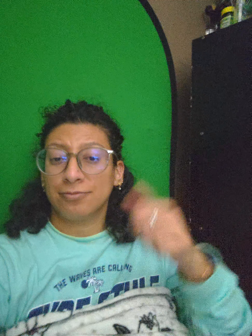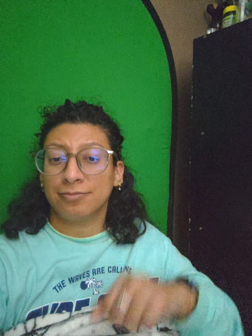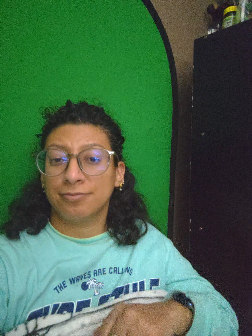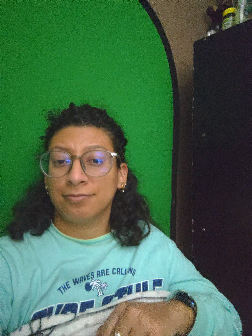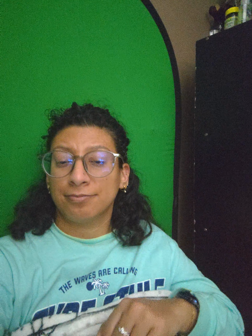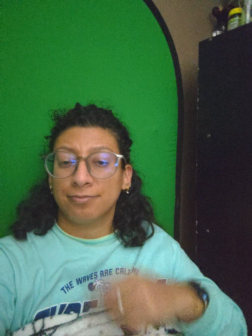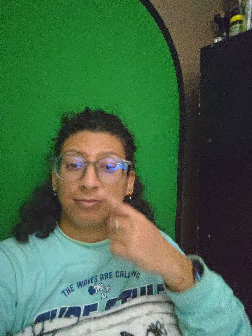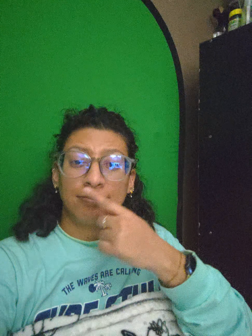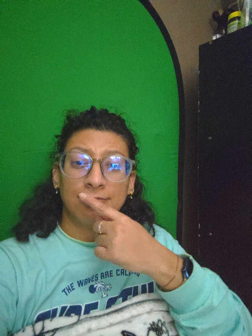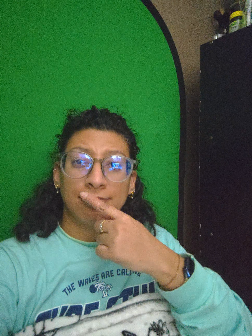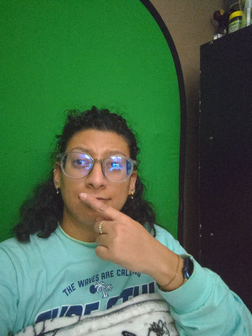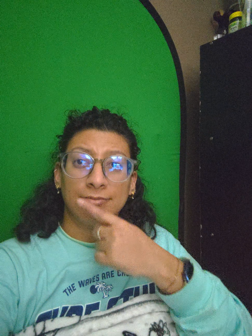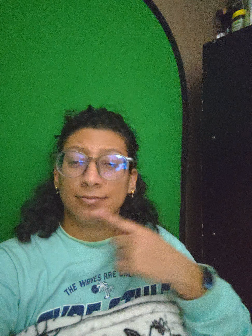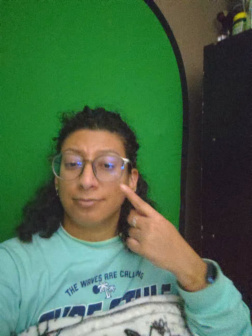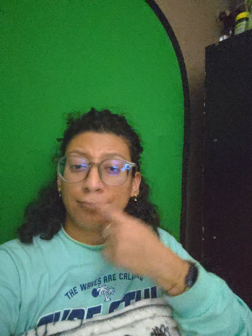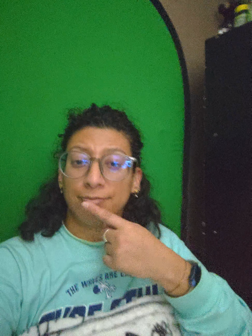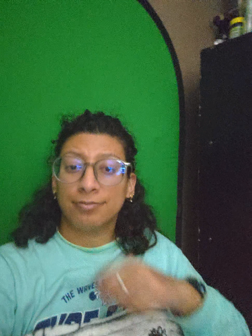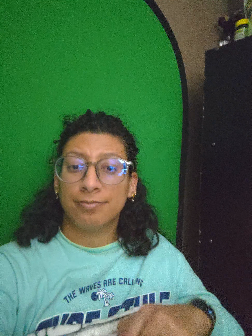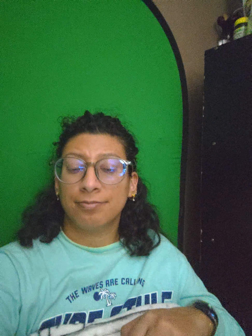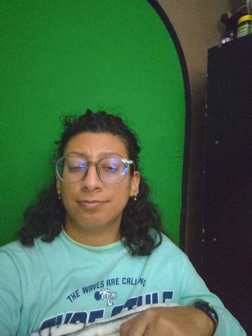mouth